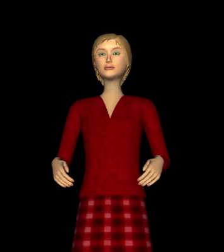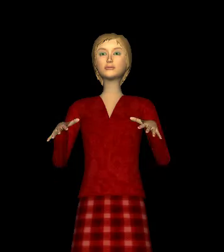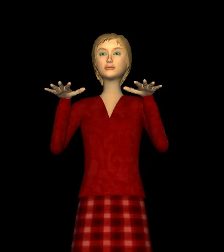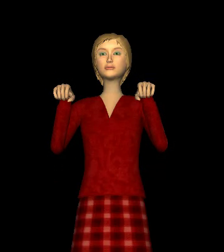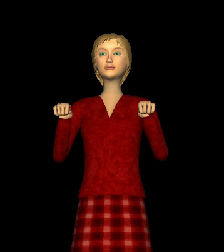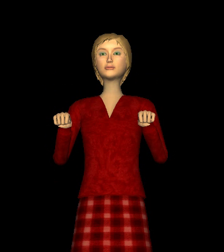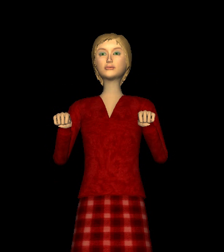مشغول